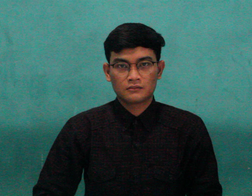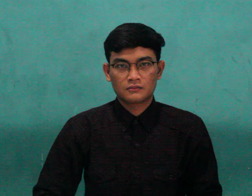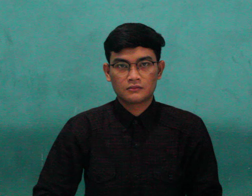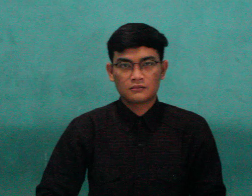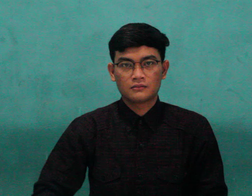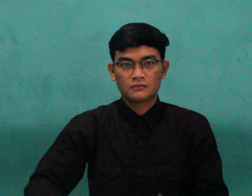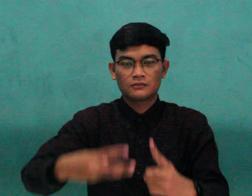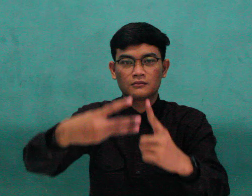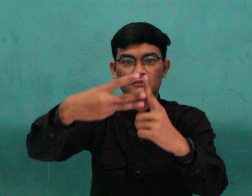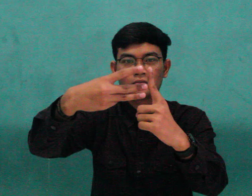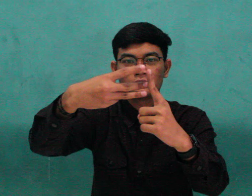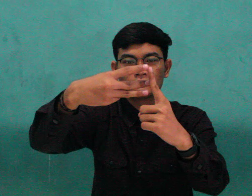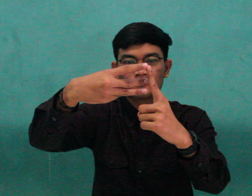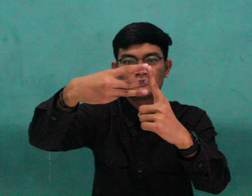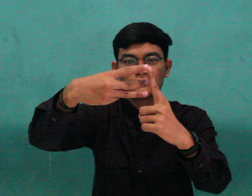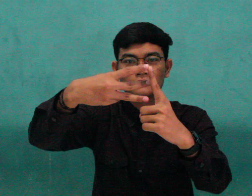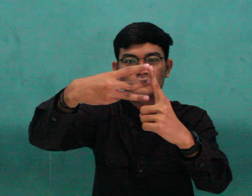B